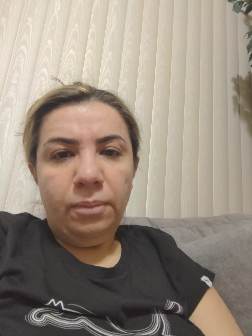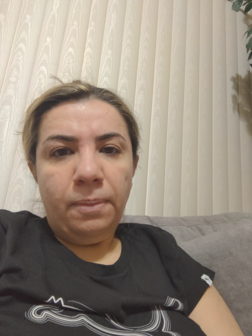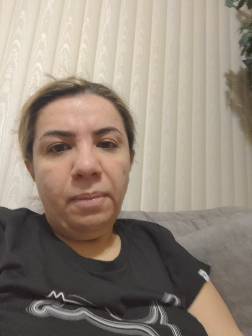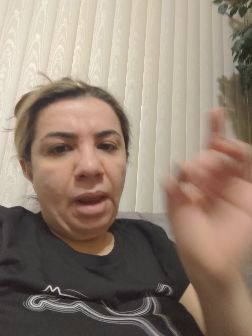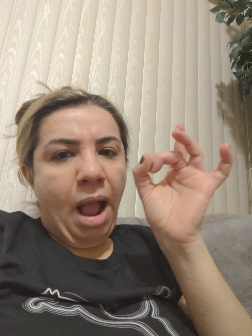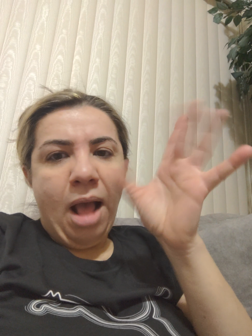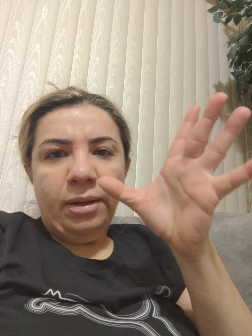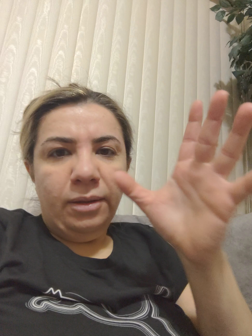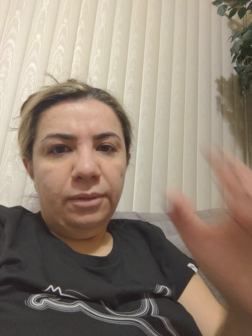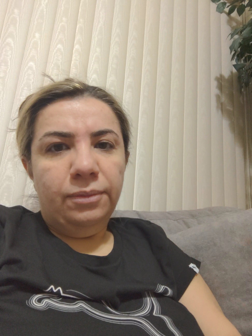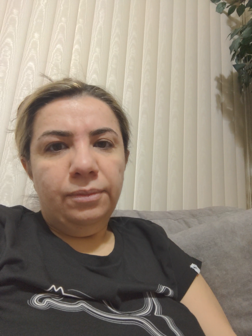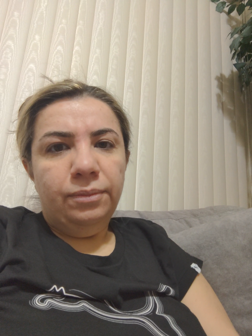hate